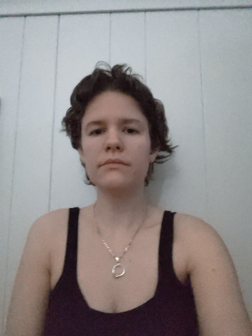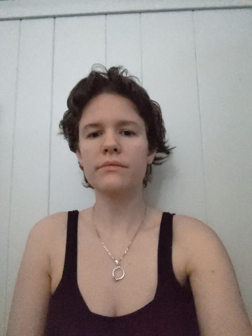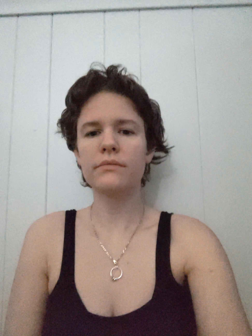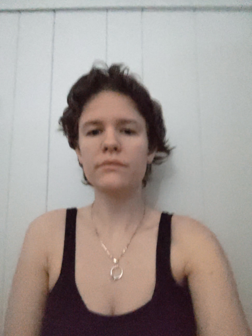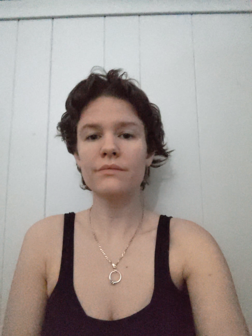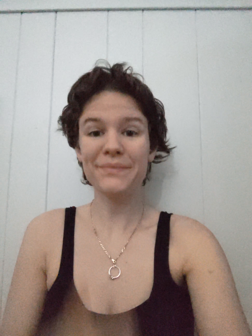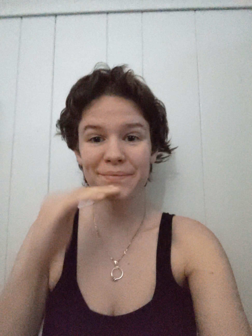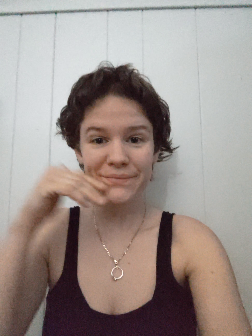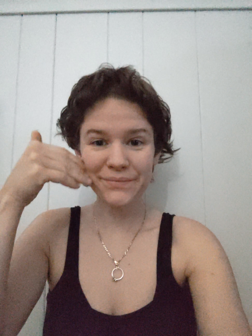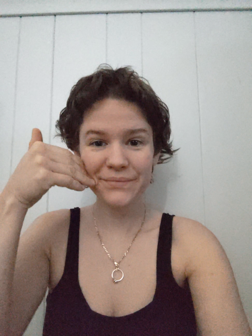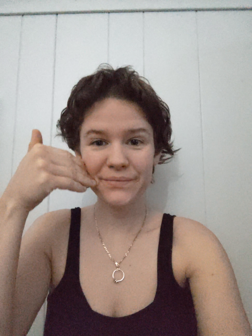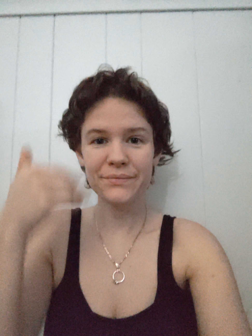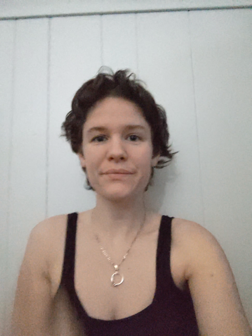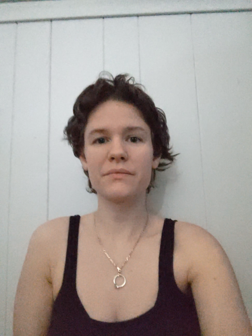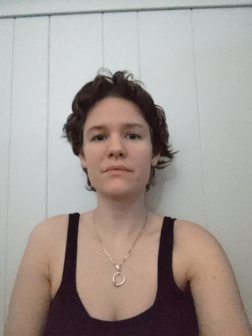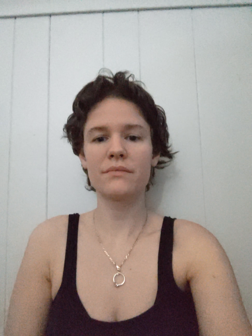smile